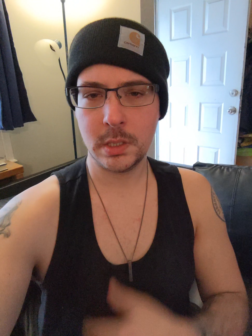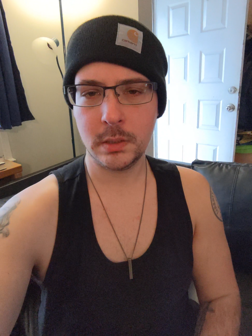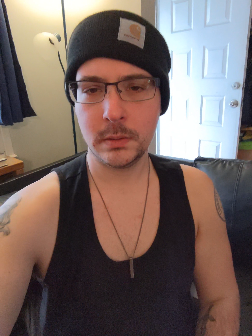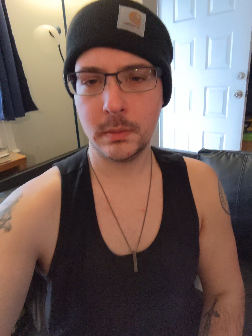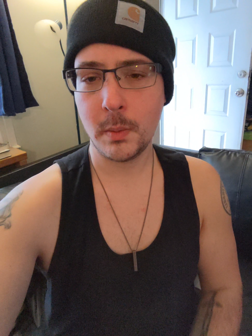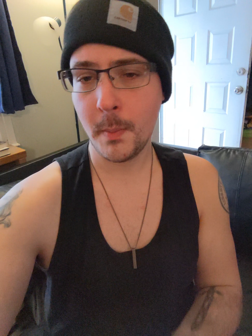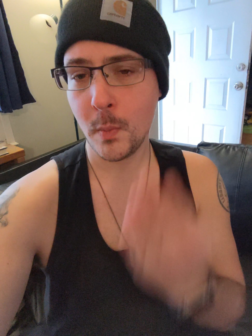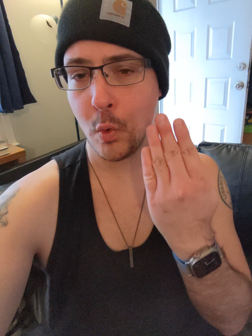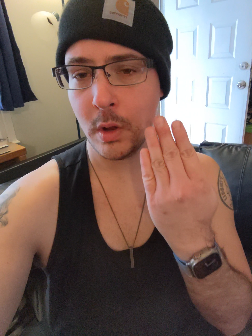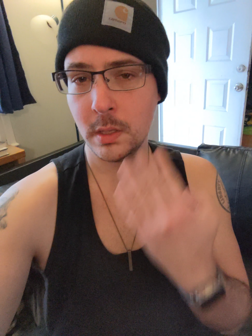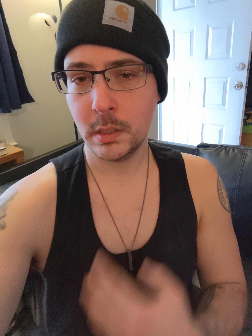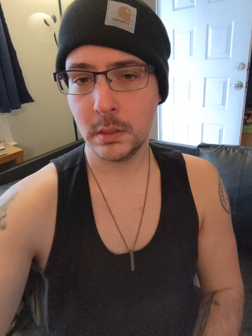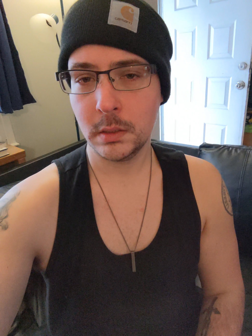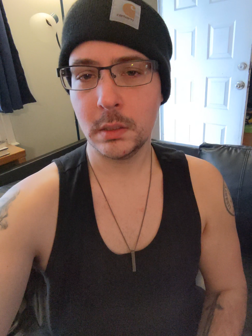morning